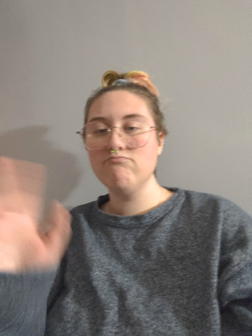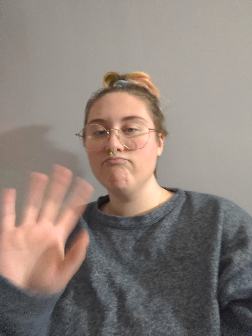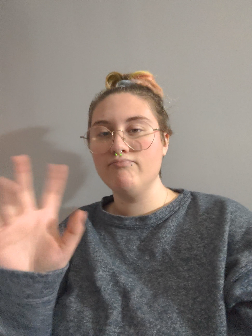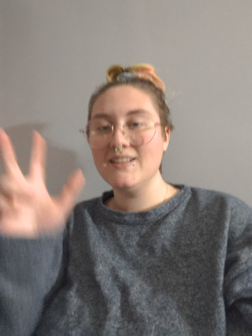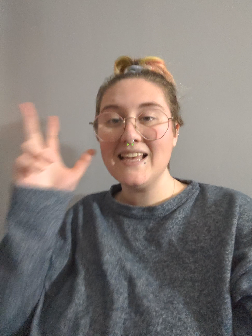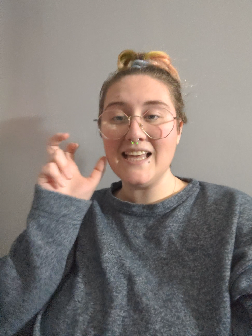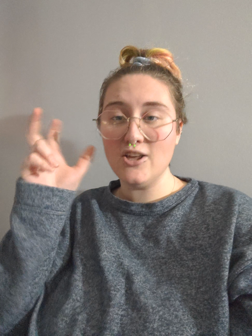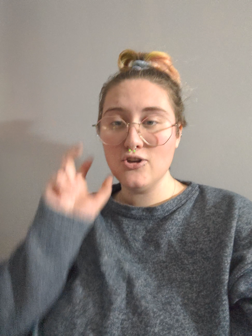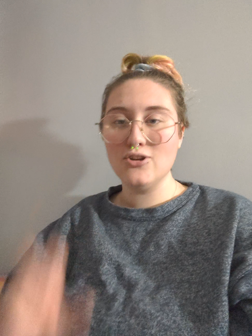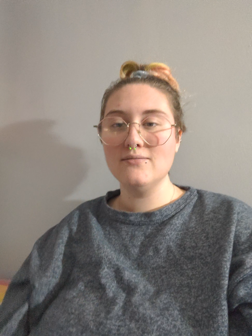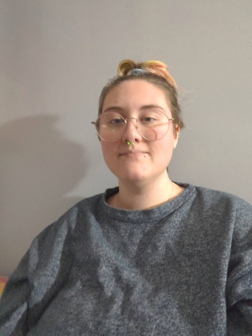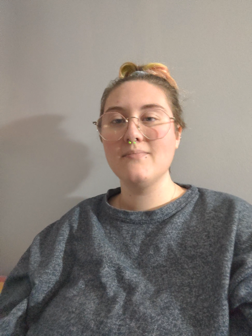hear